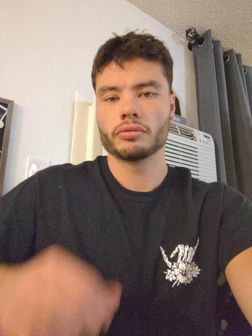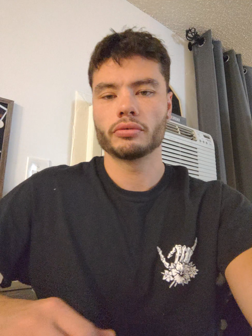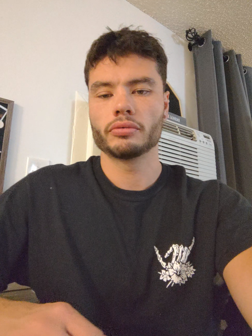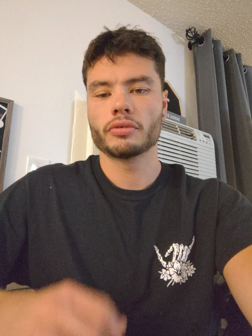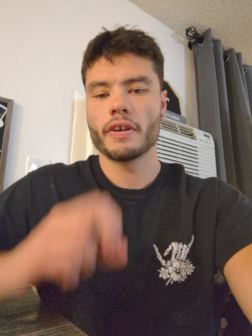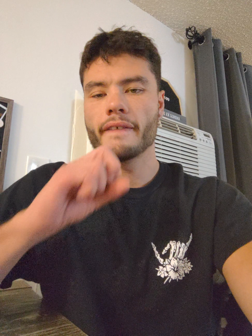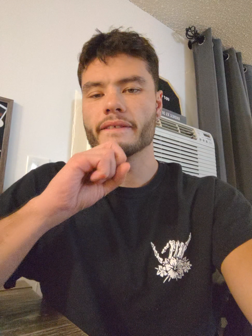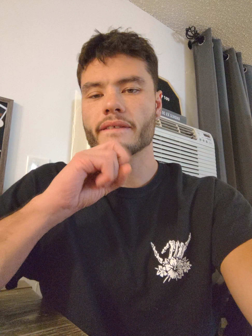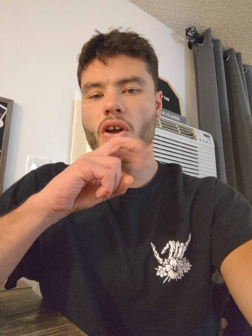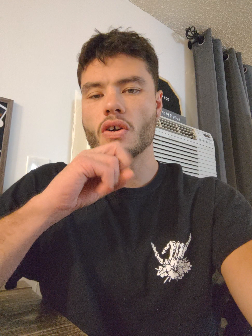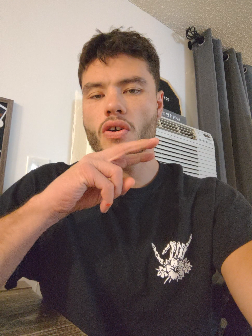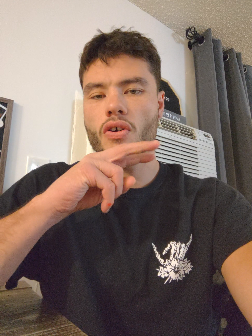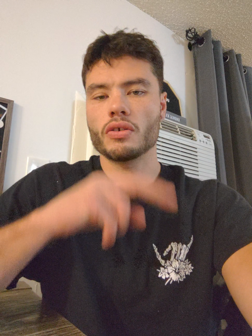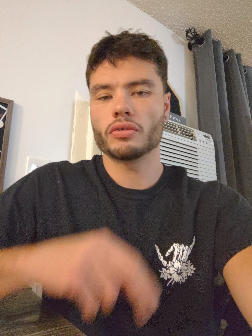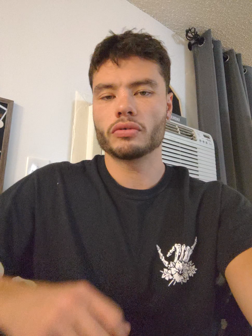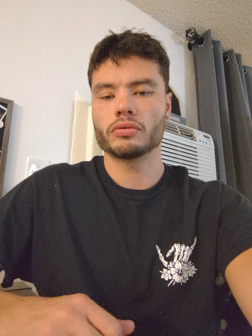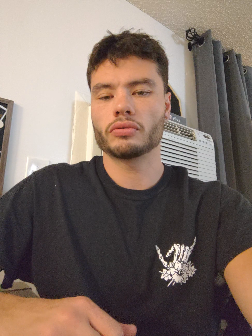frog